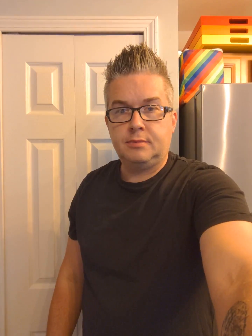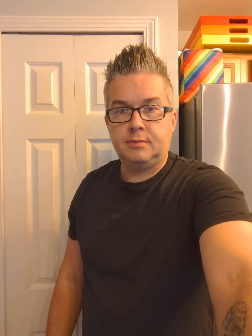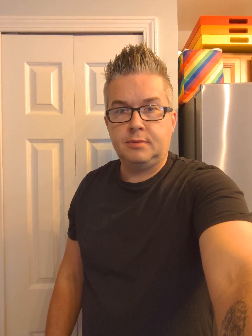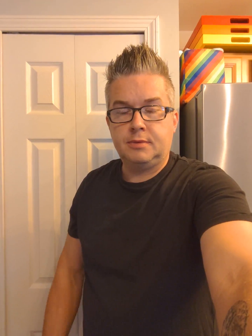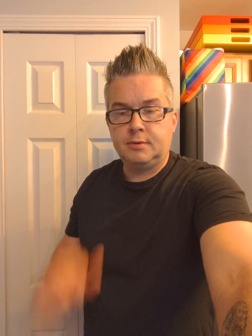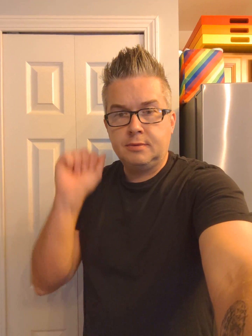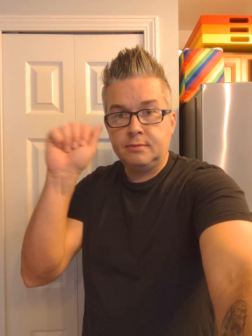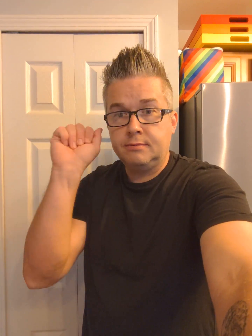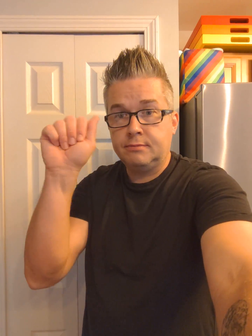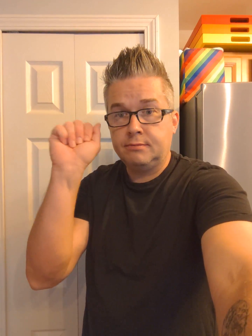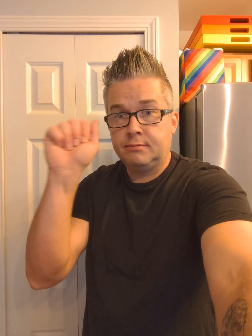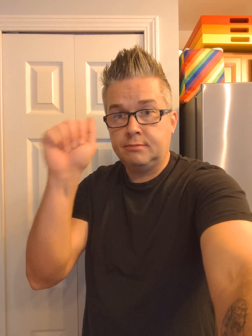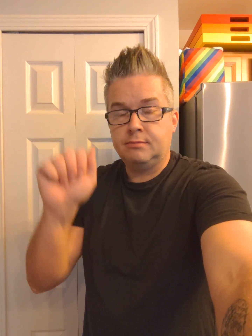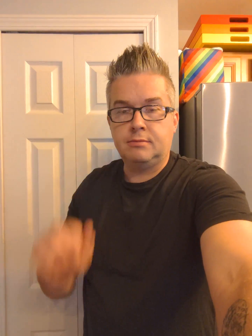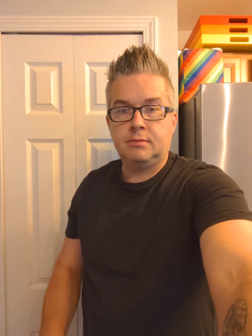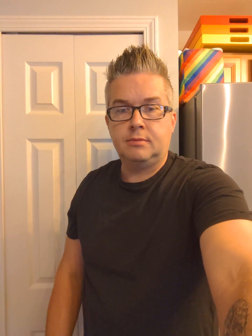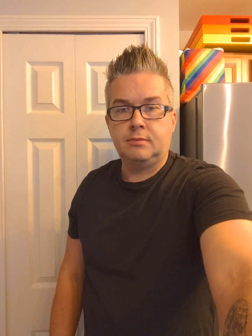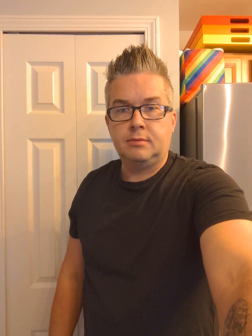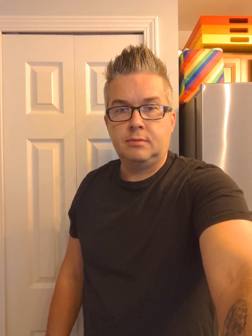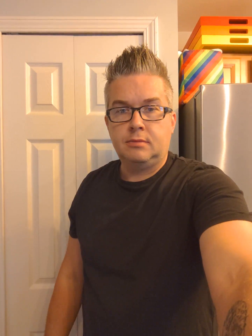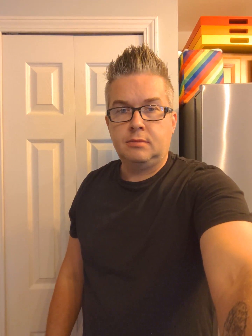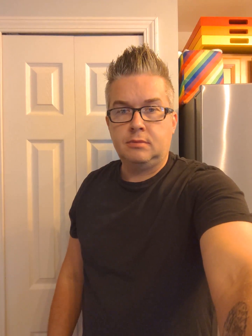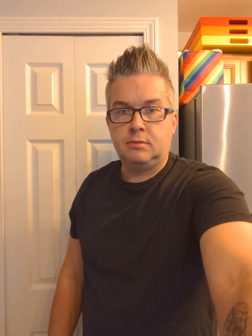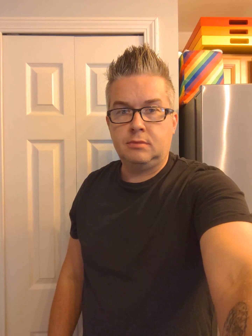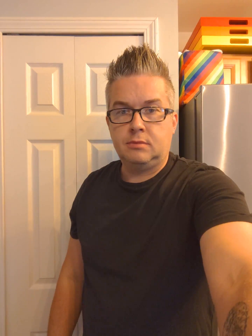knock